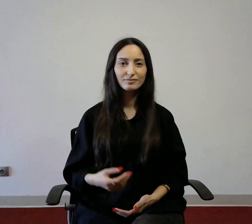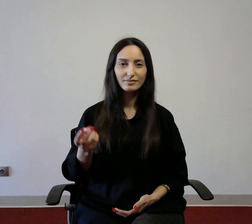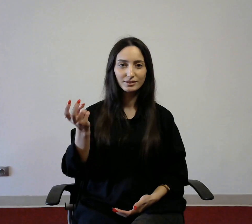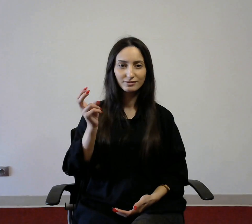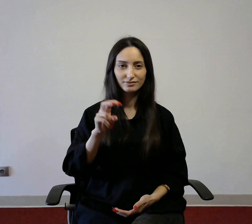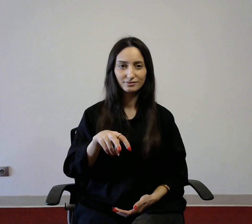gəlmək